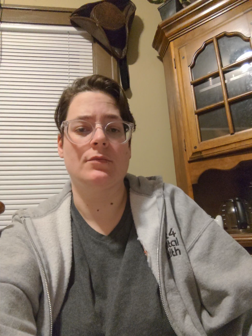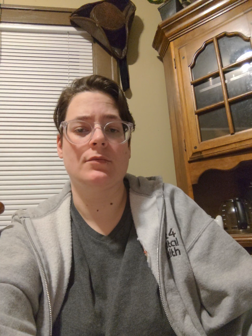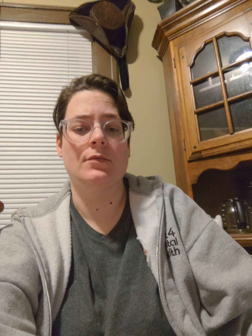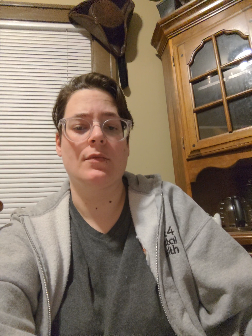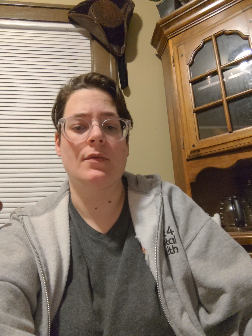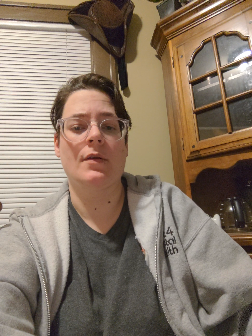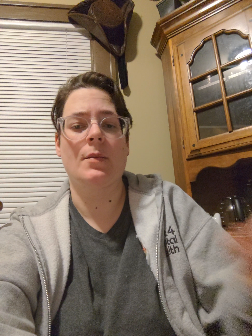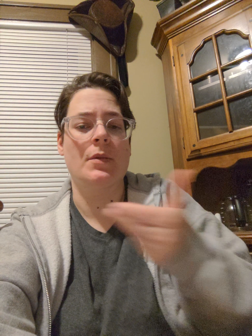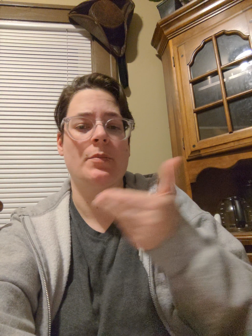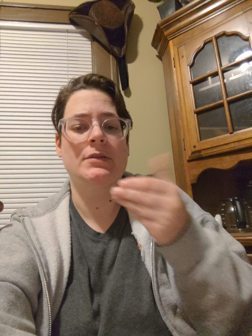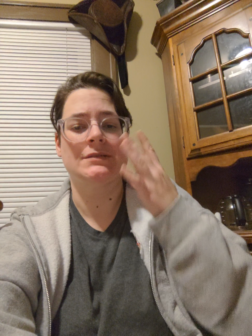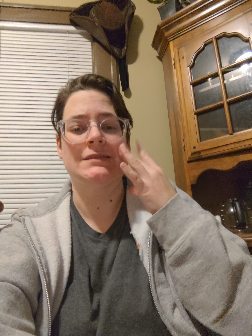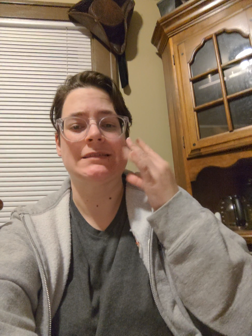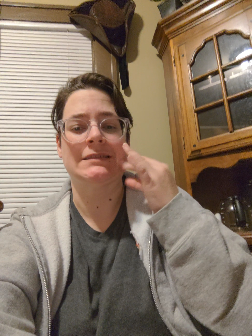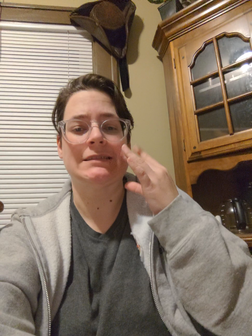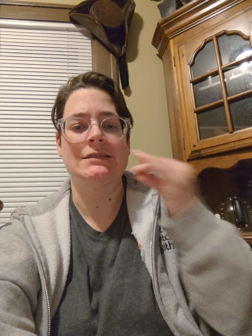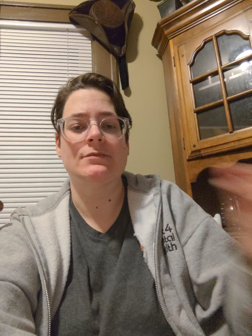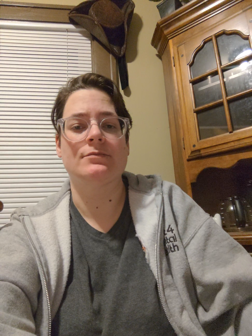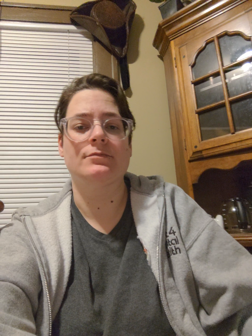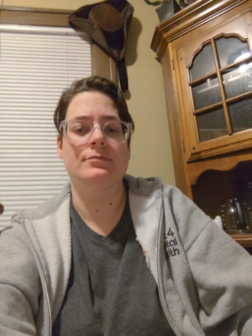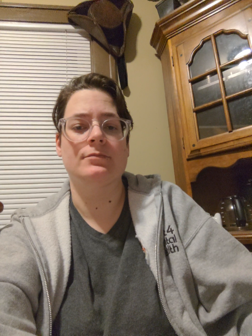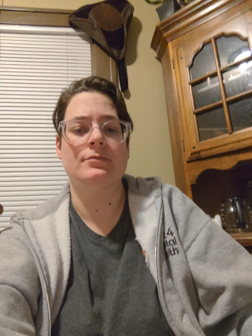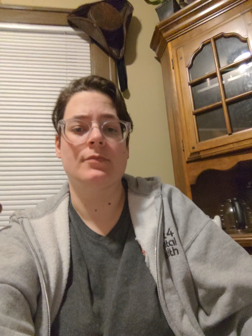kitty